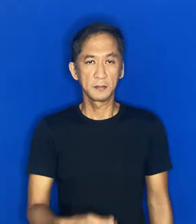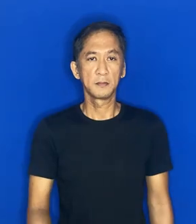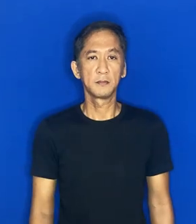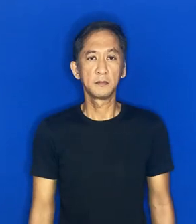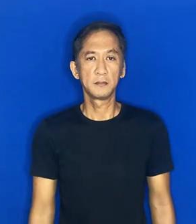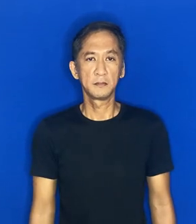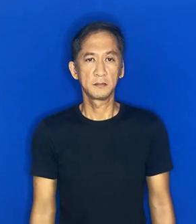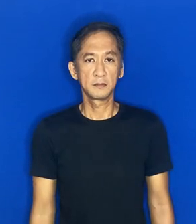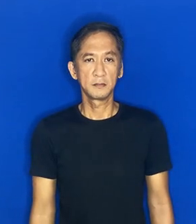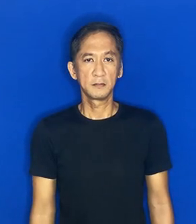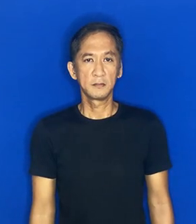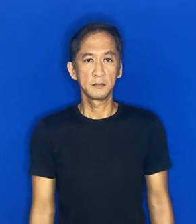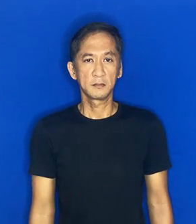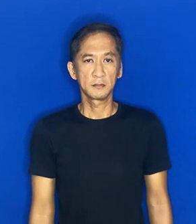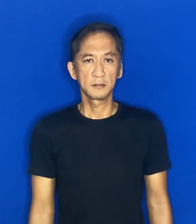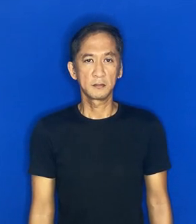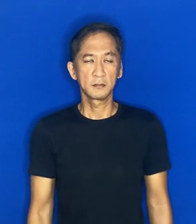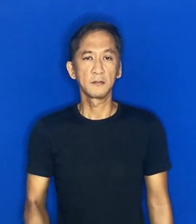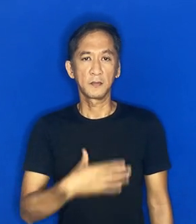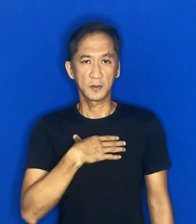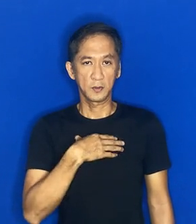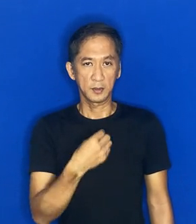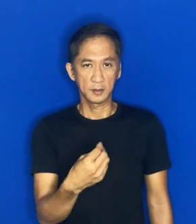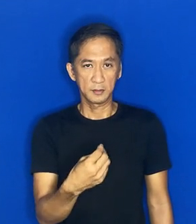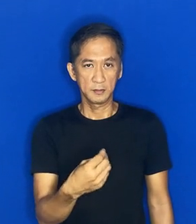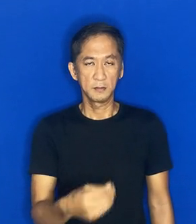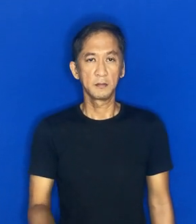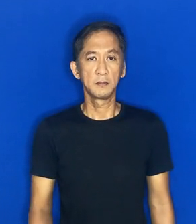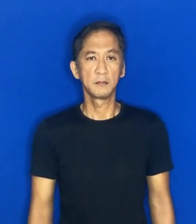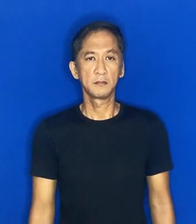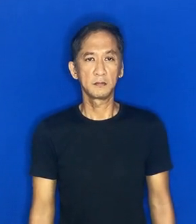white